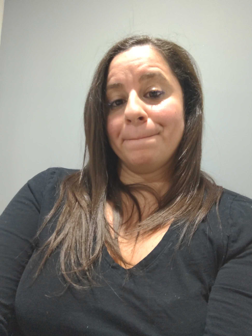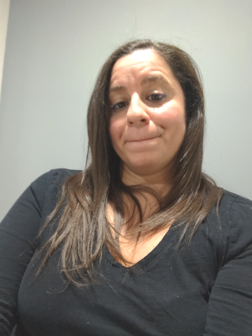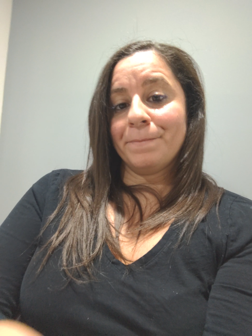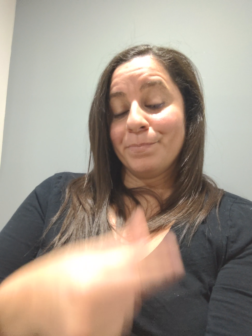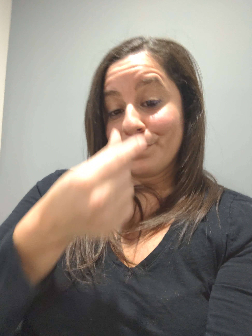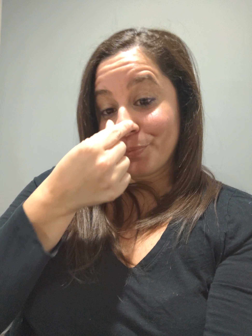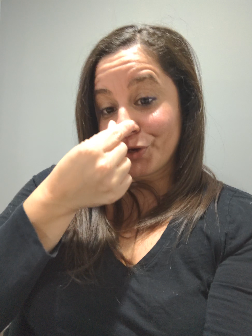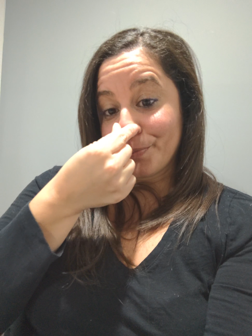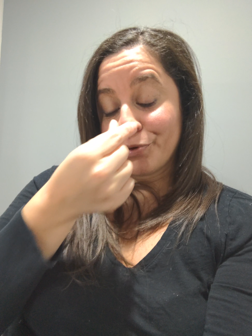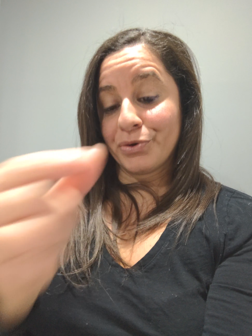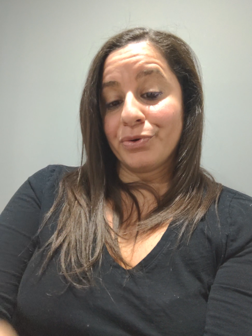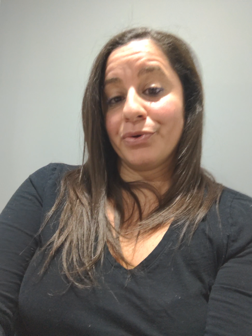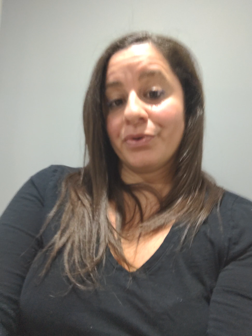potty